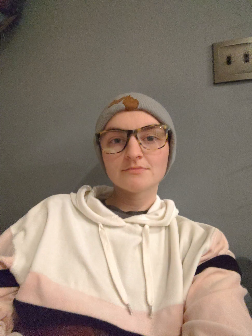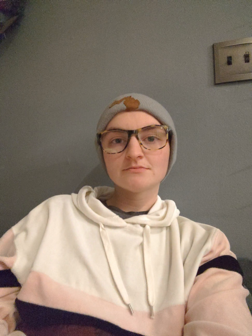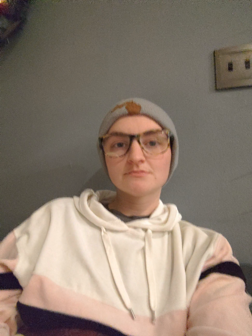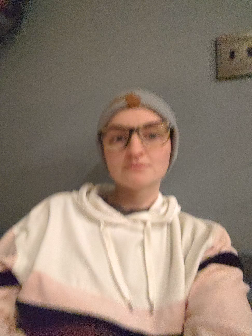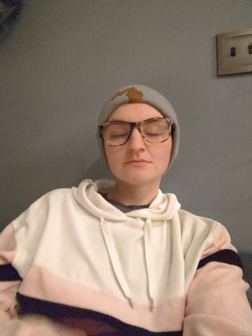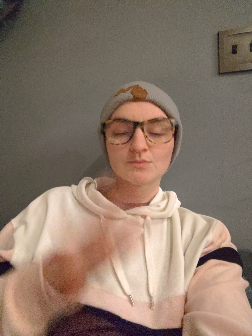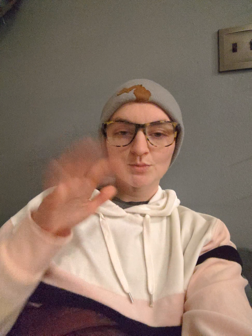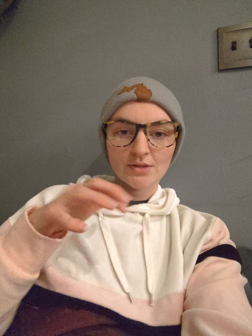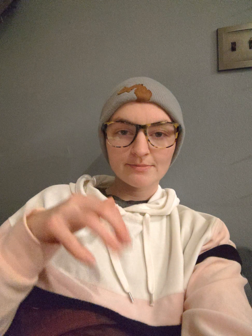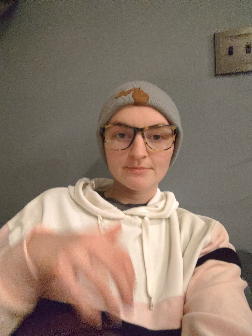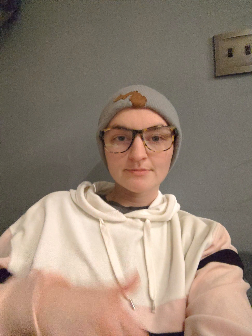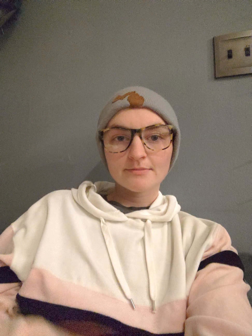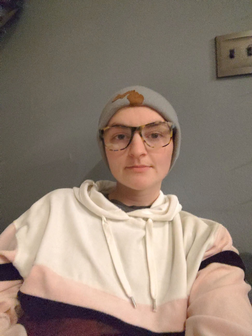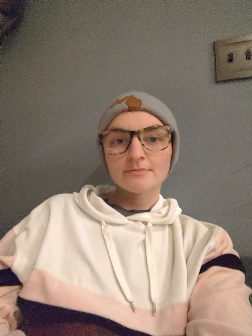rain